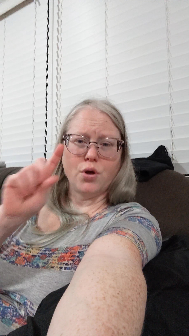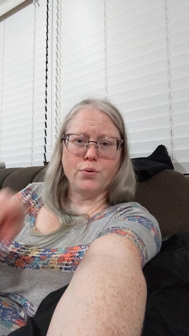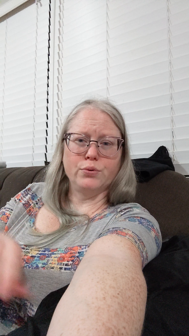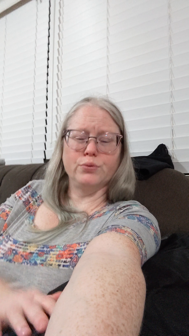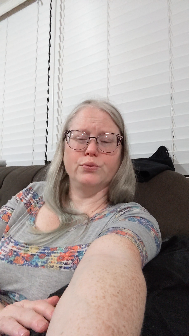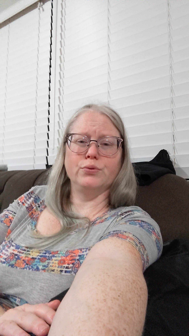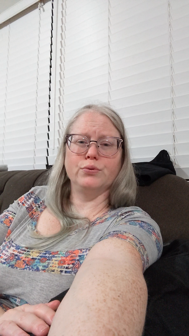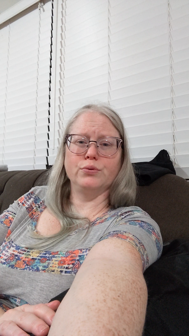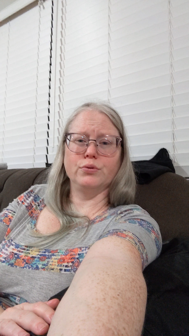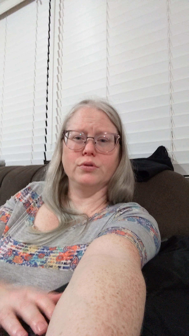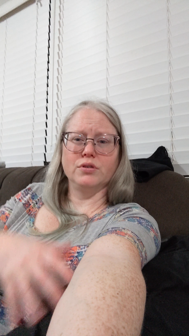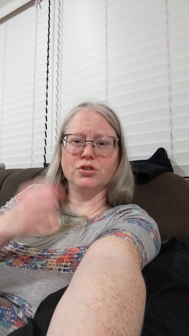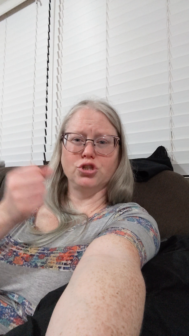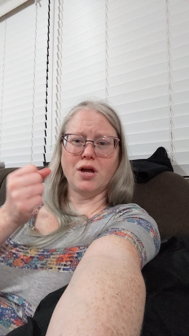shake